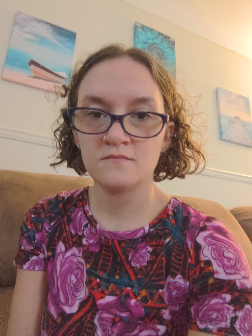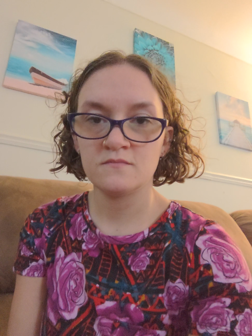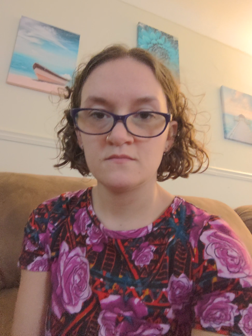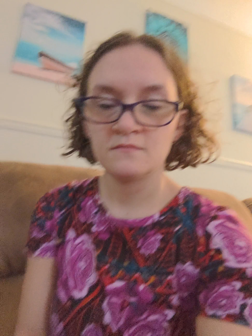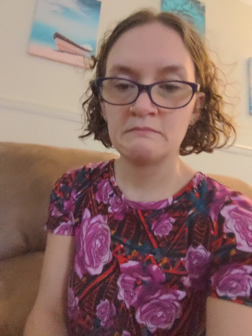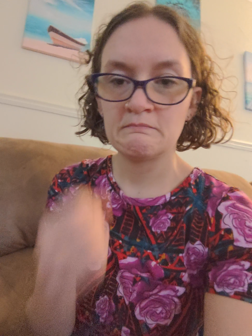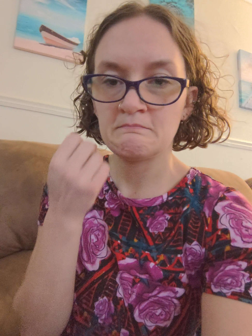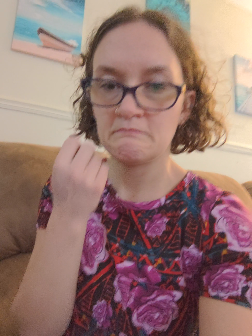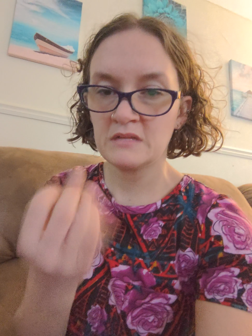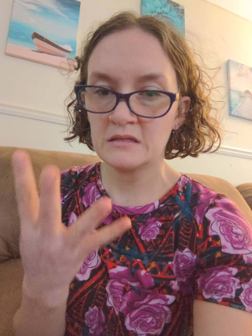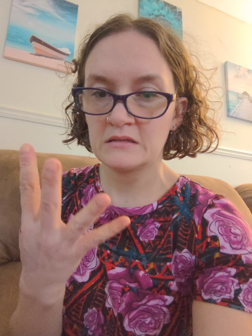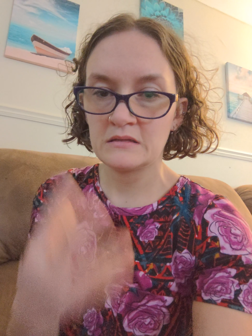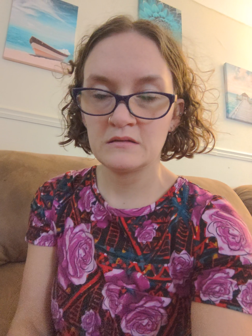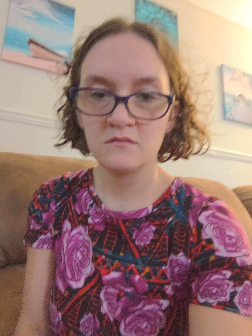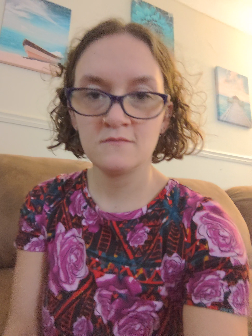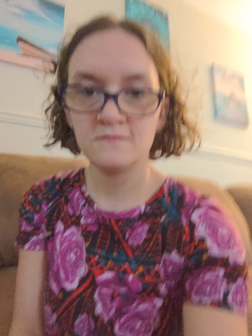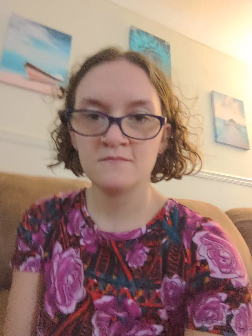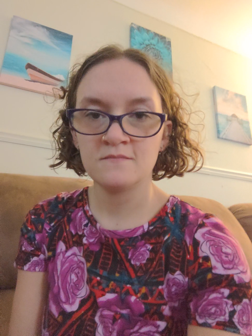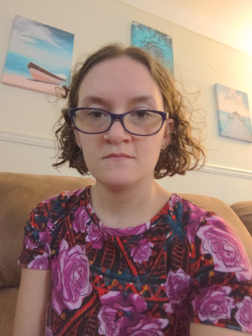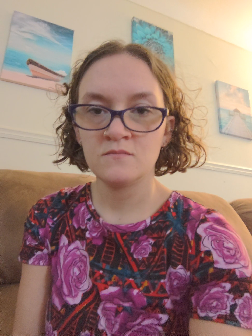many